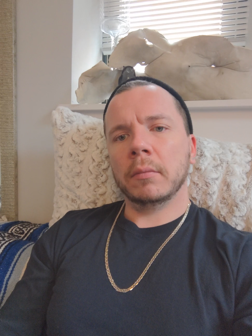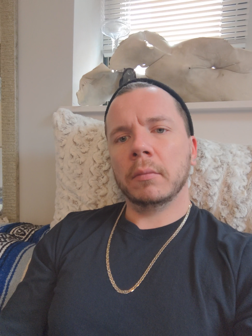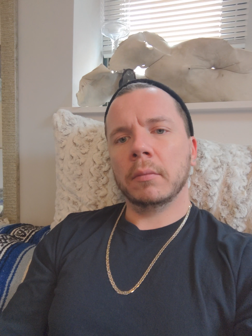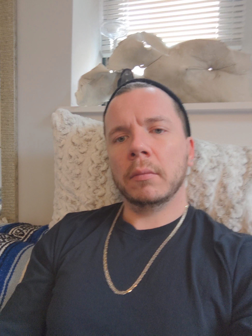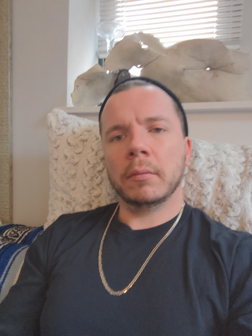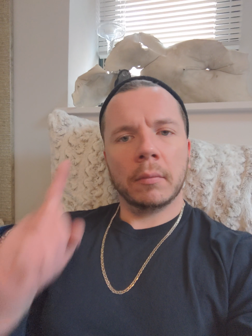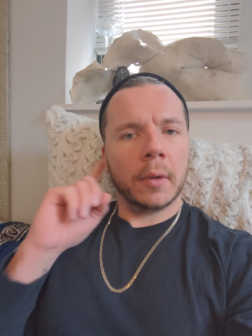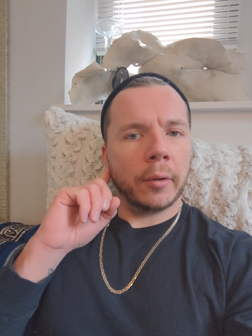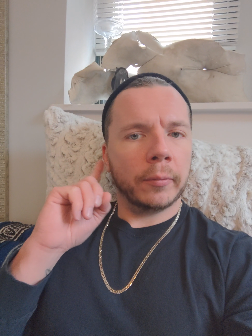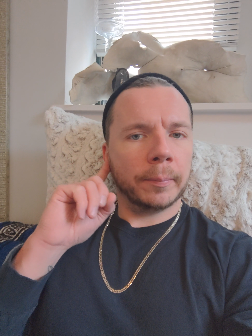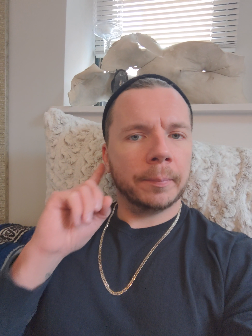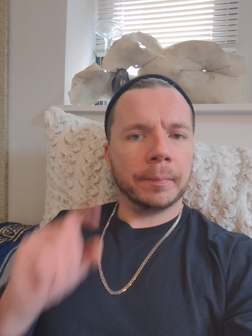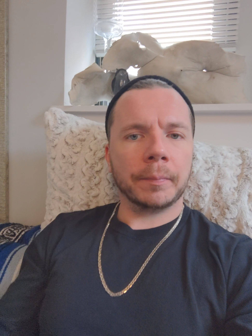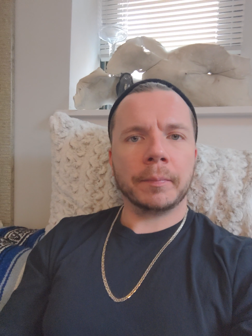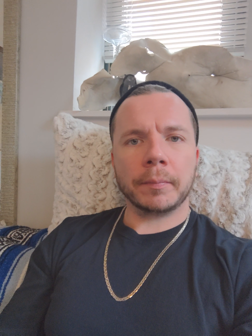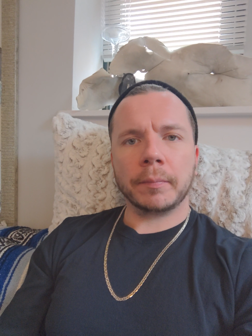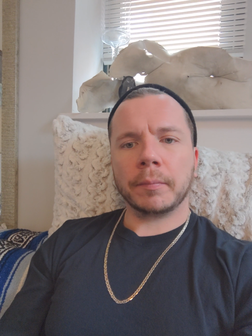ear